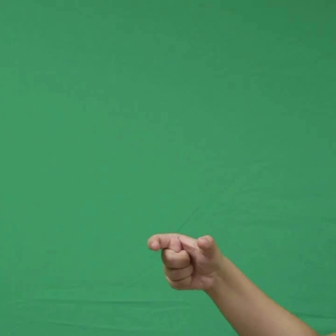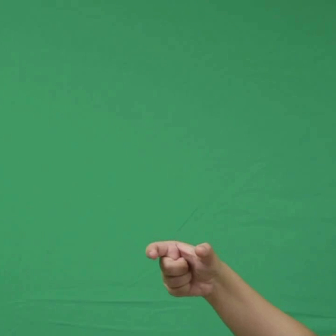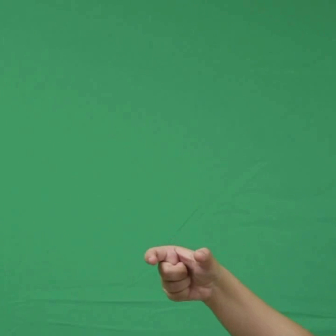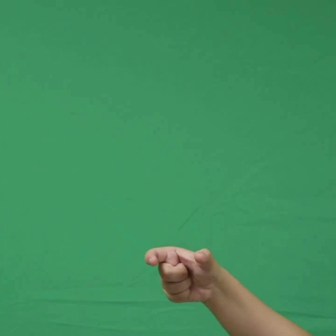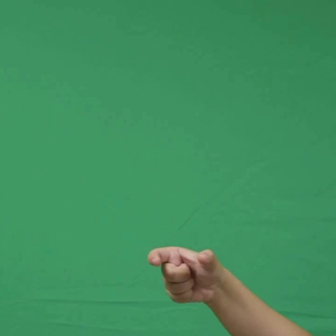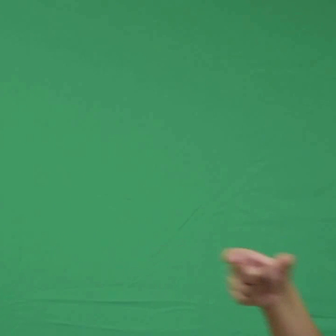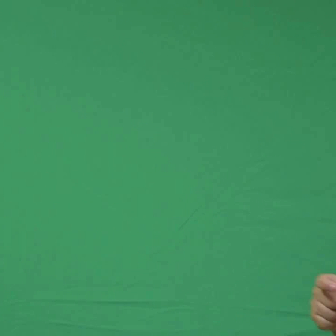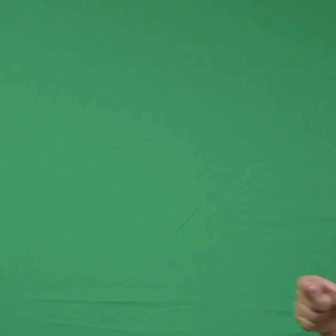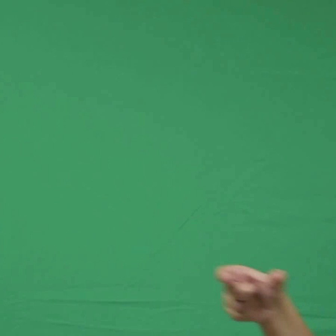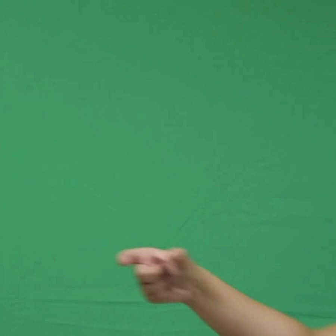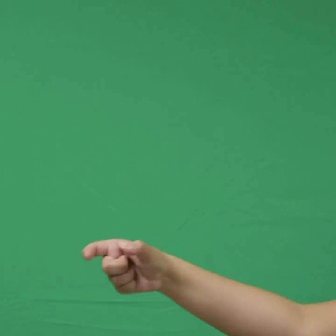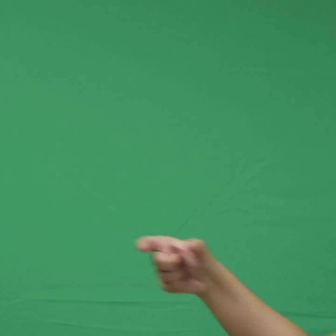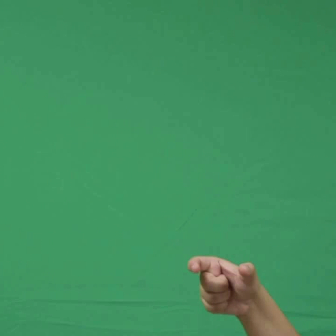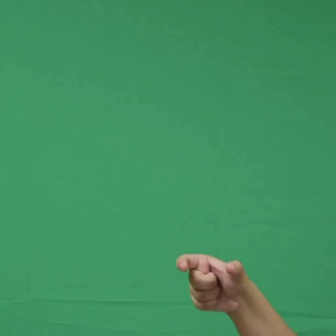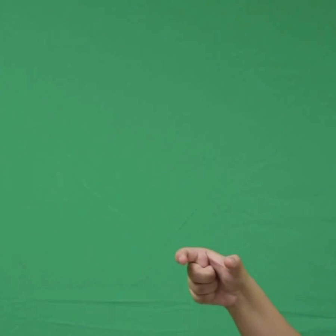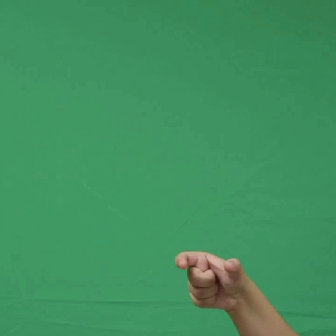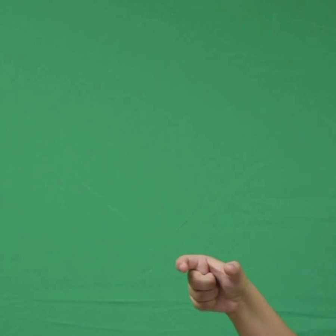X